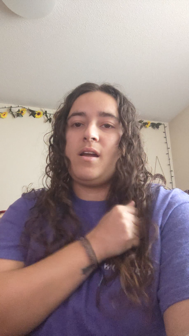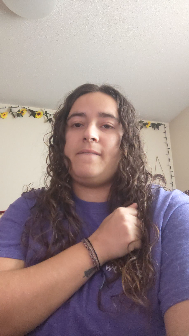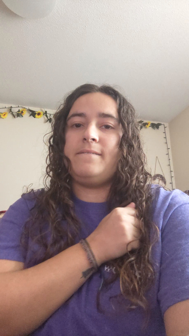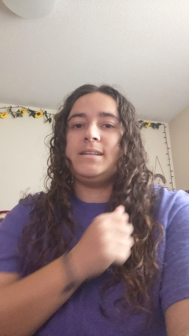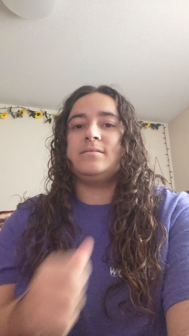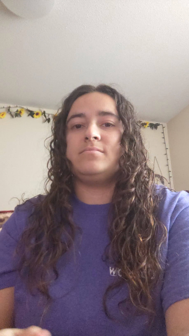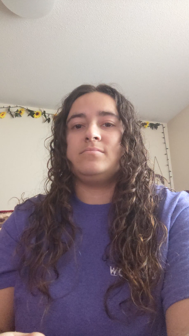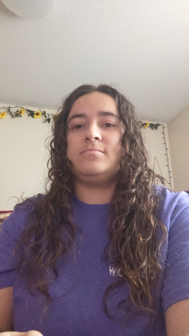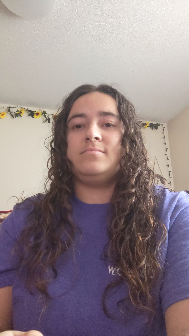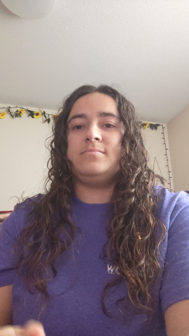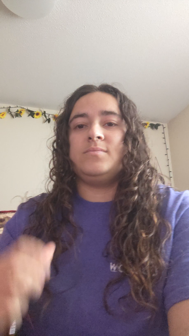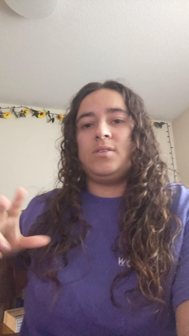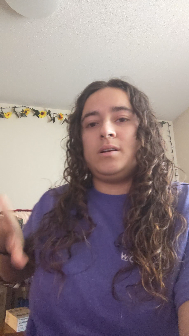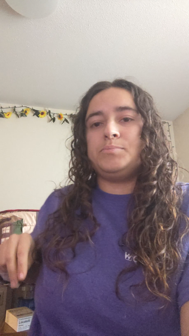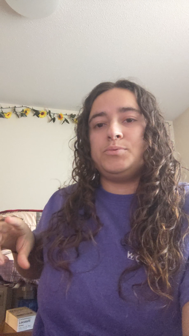diaper